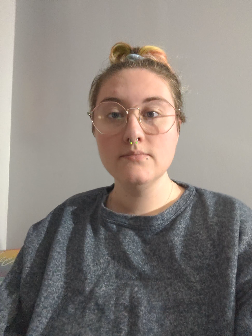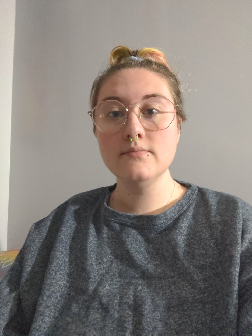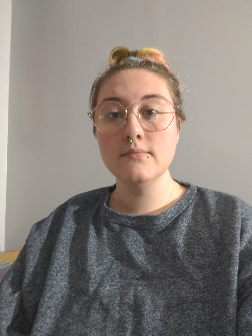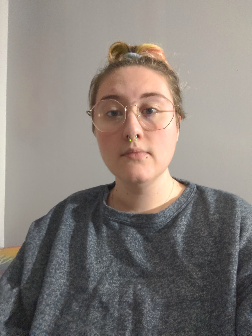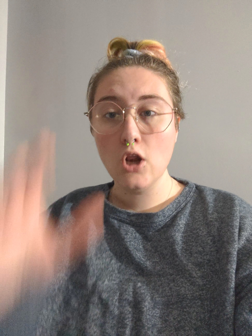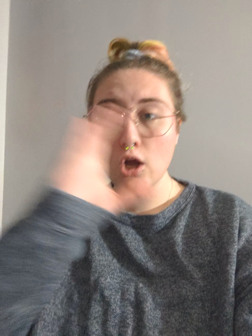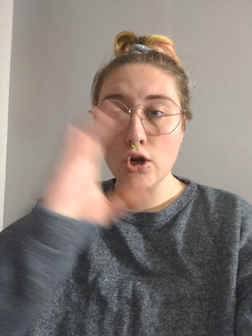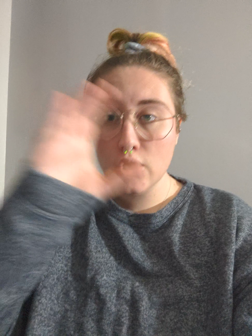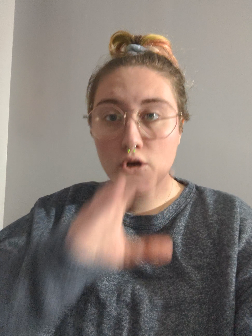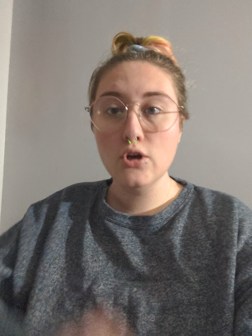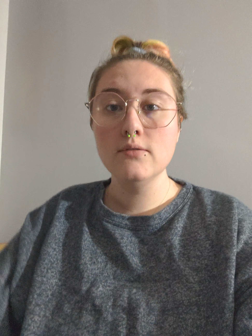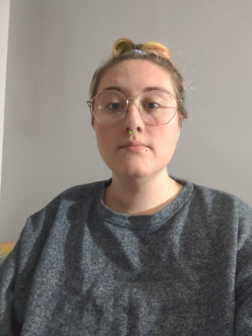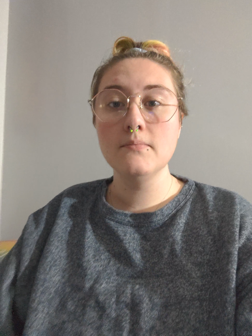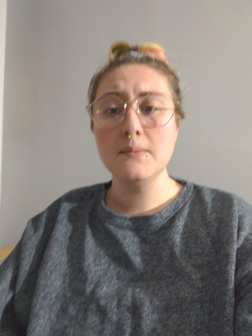look